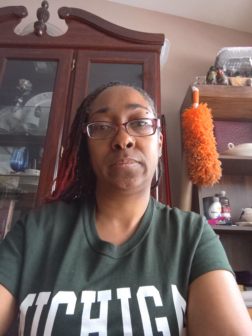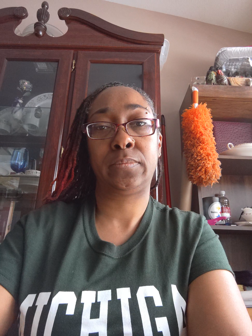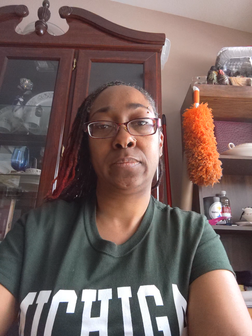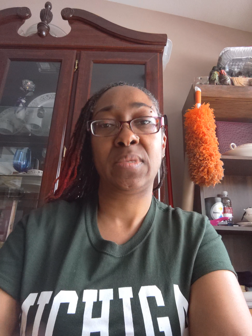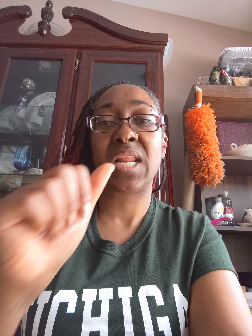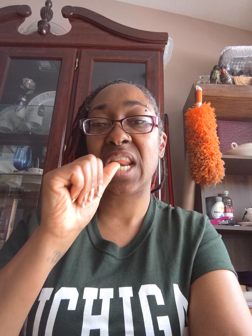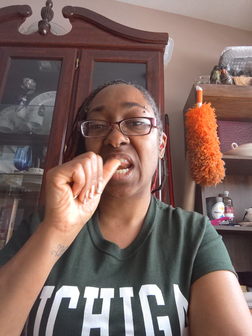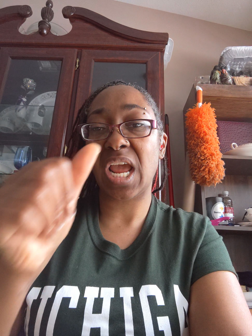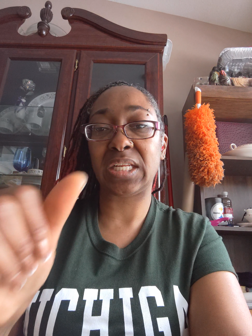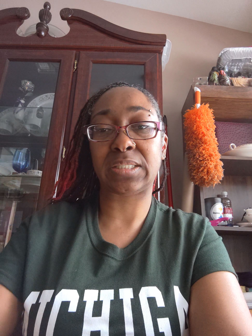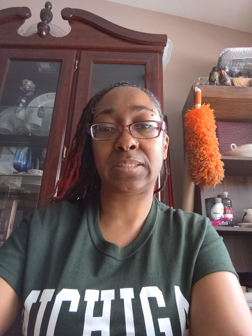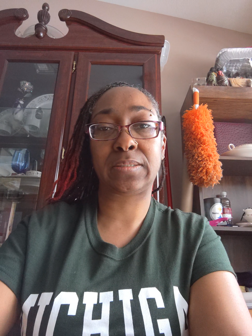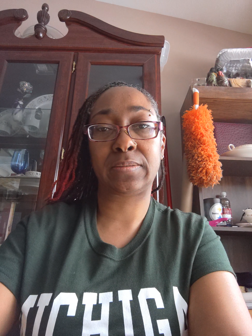nuts